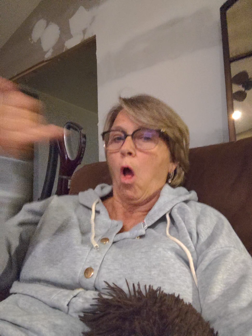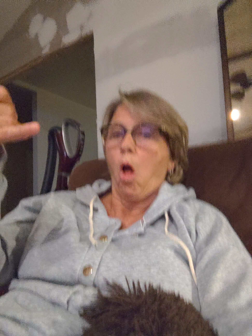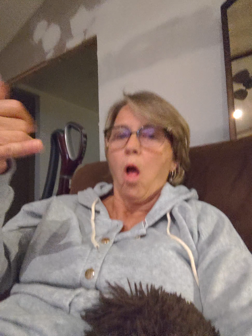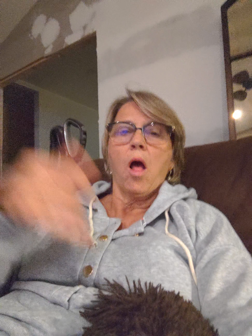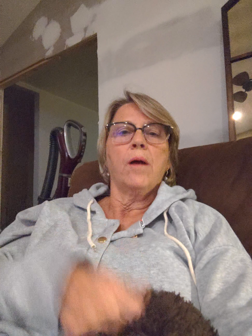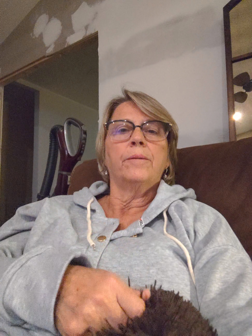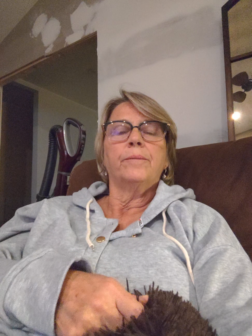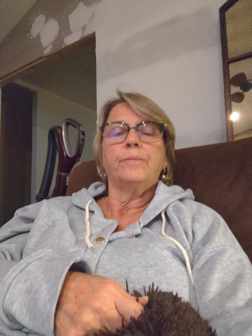call on the phone